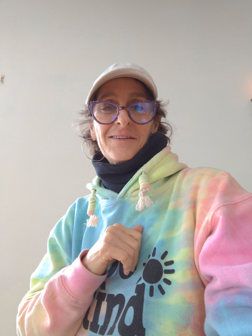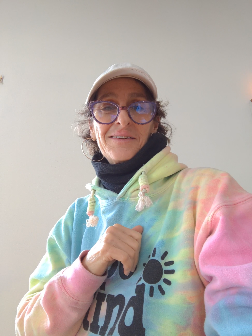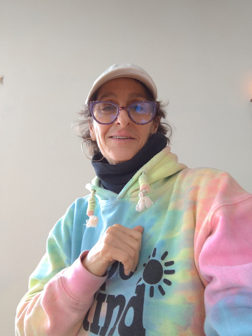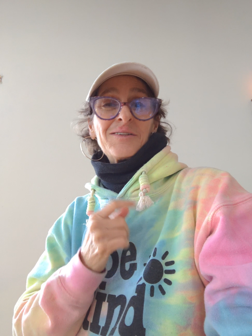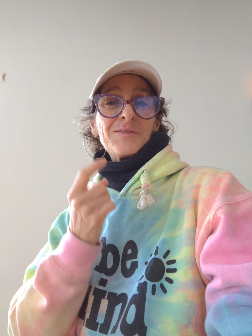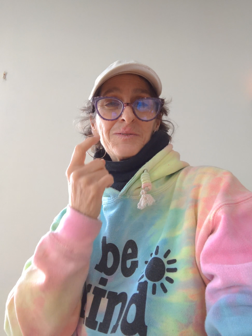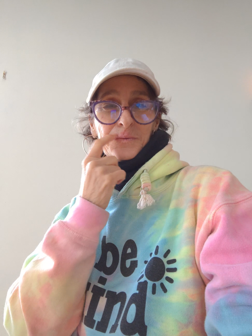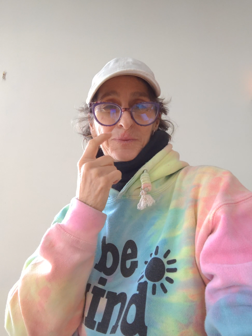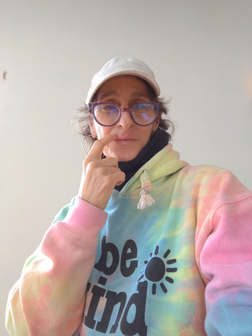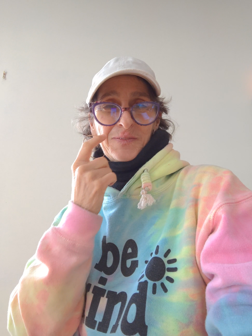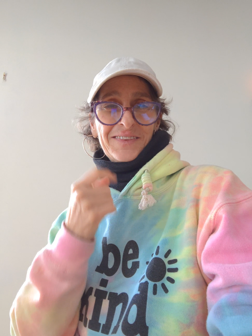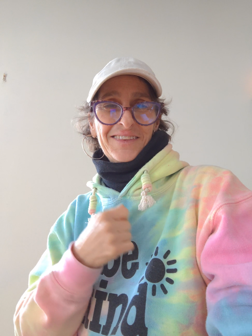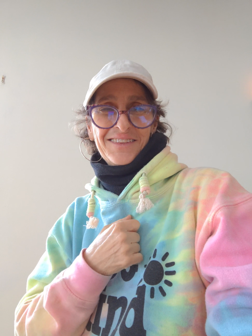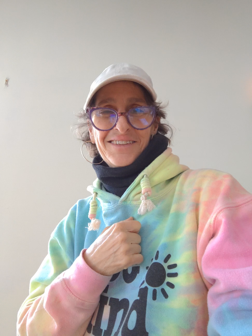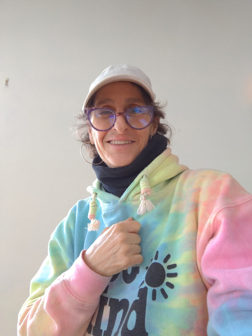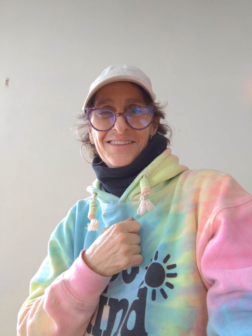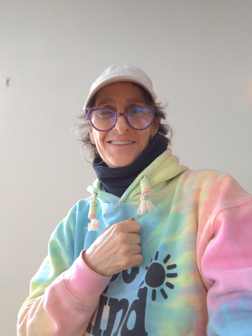tooth